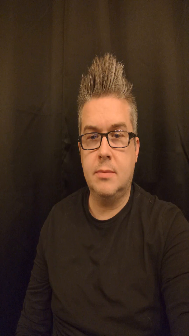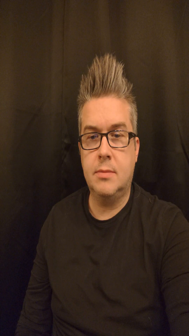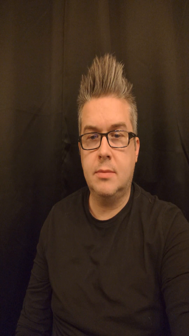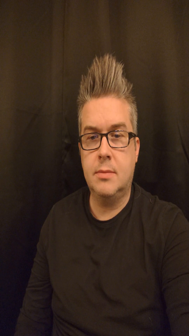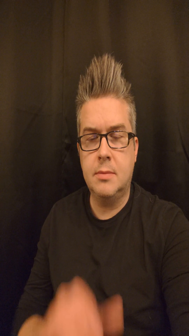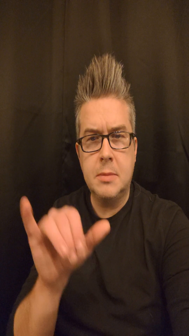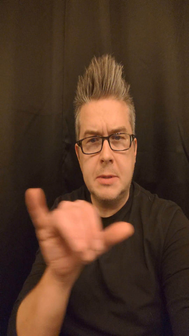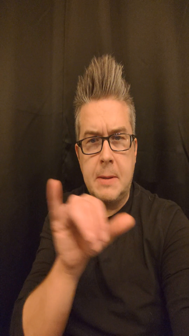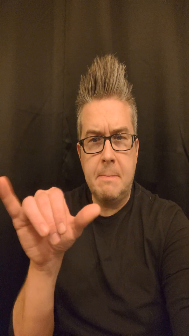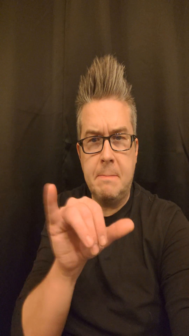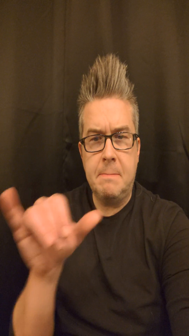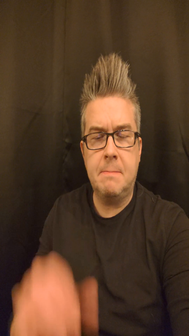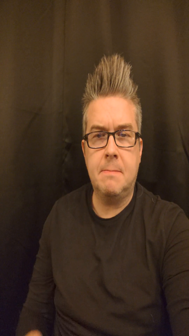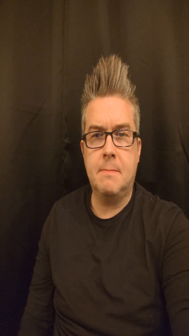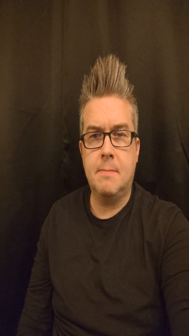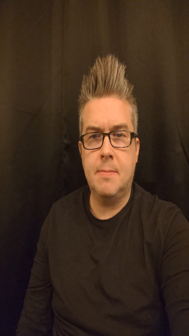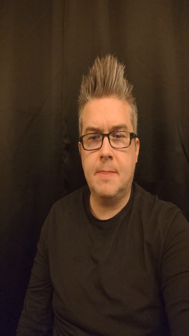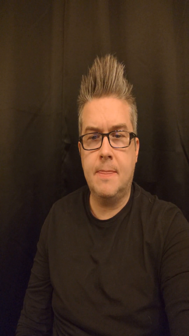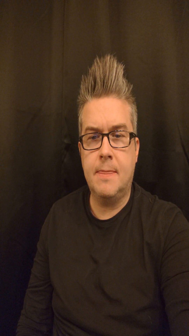same